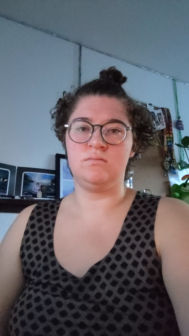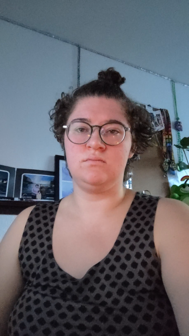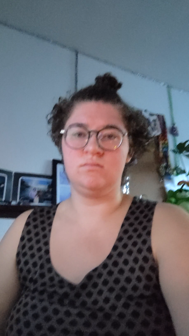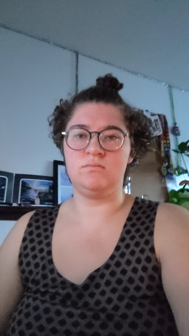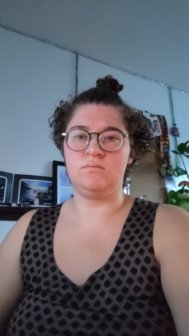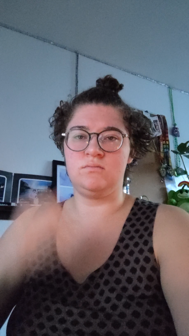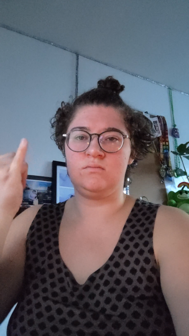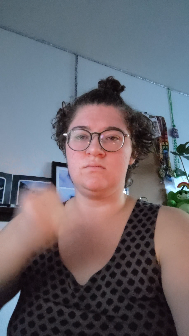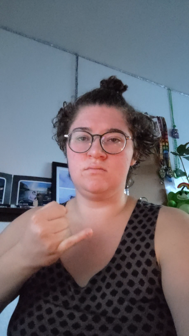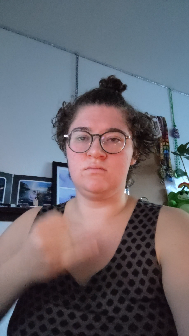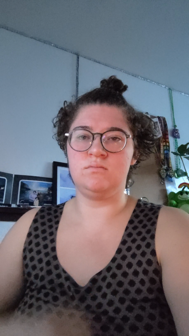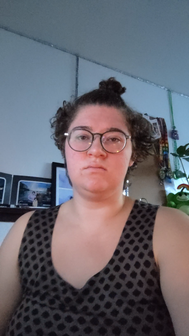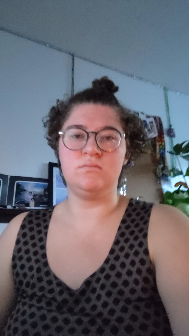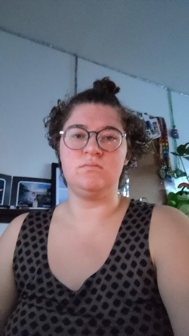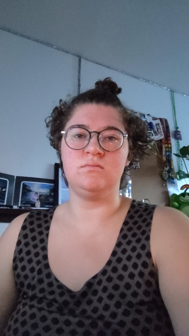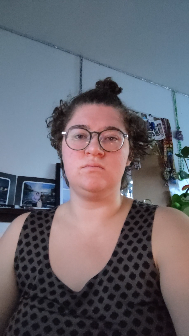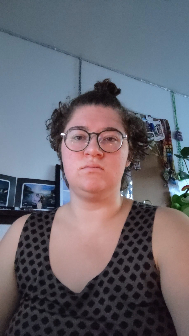last